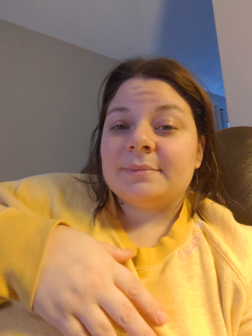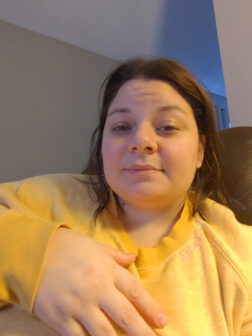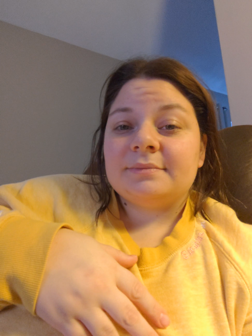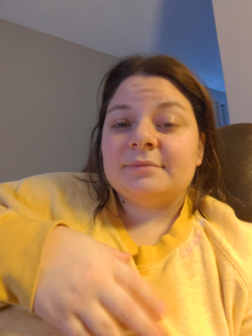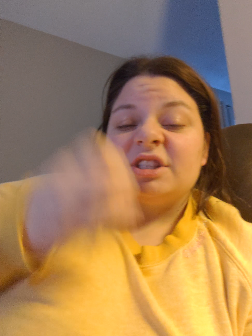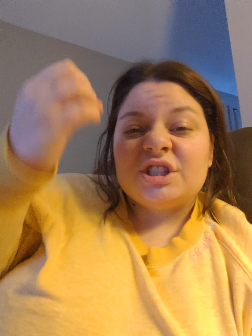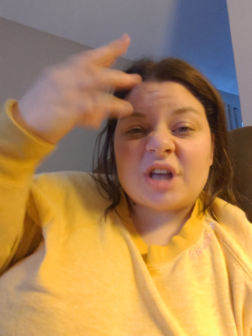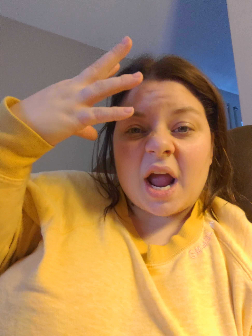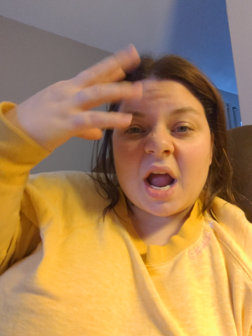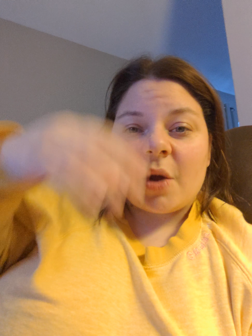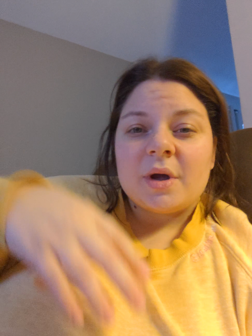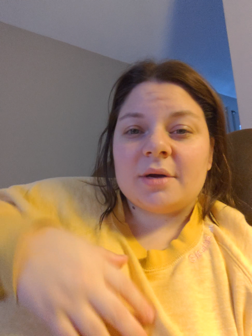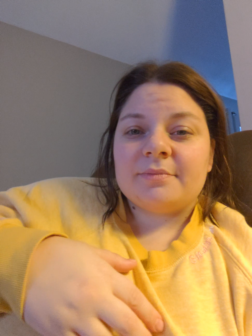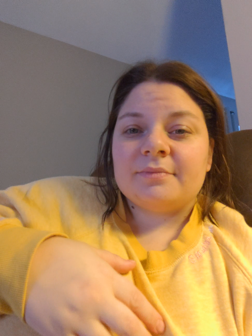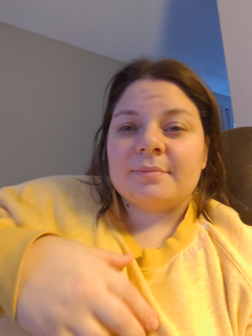shower